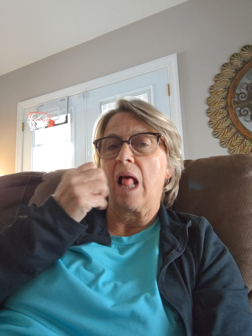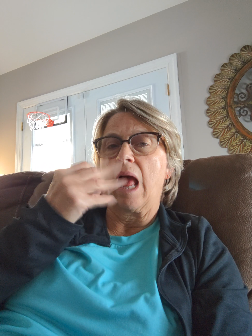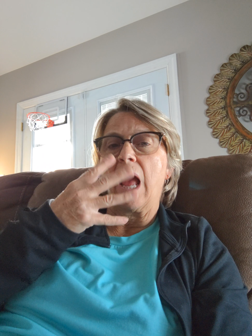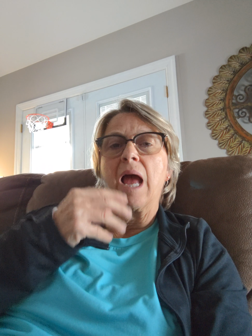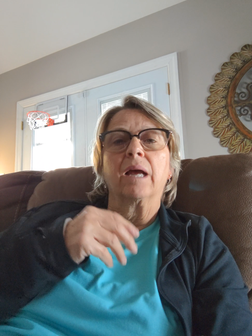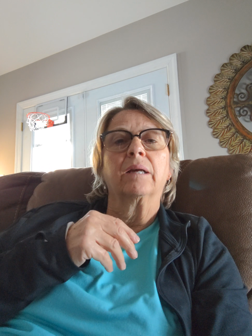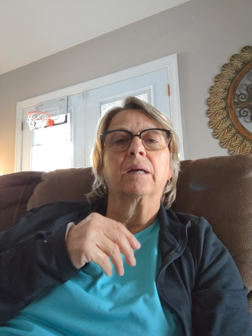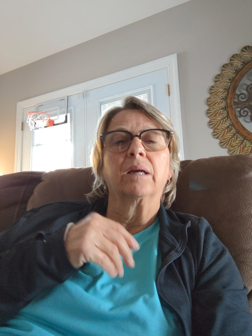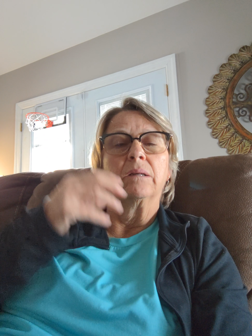snack